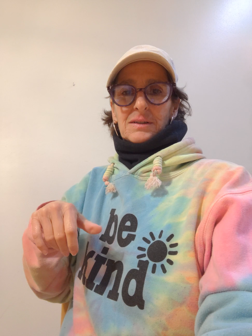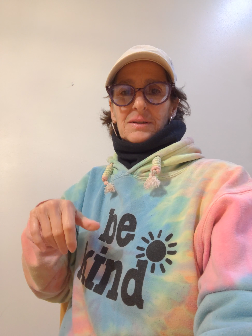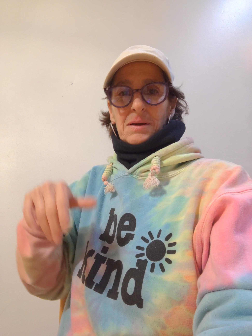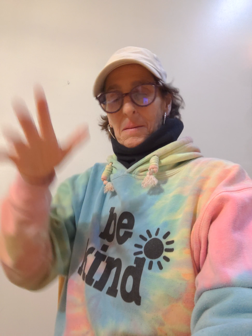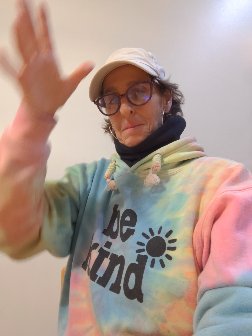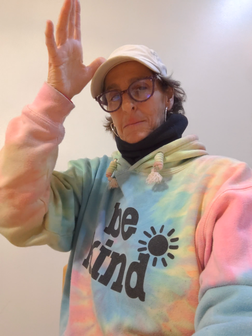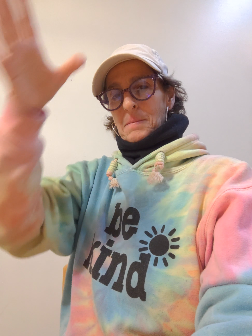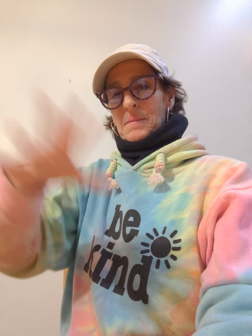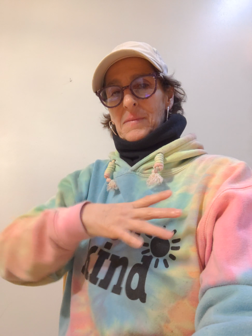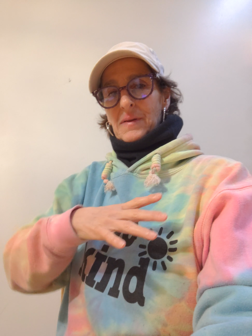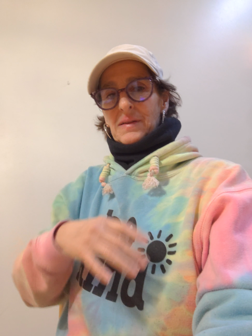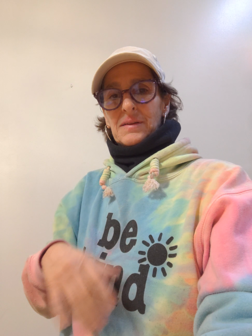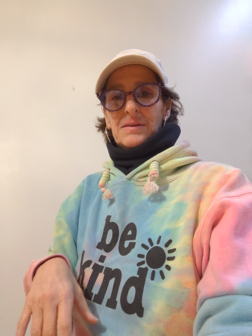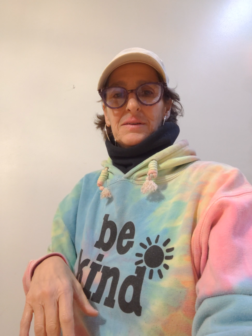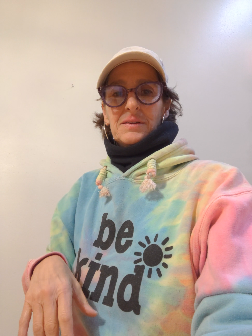man